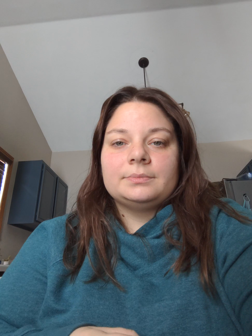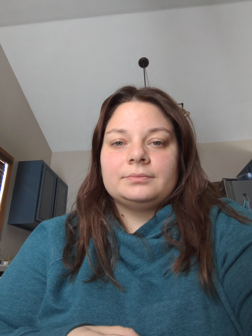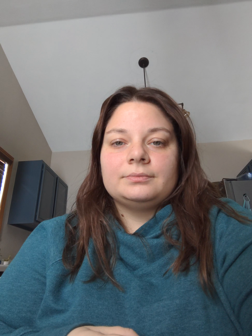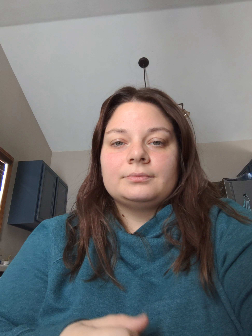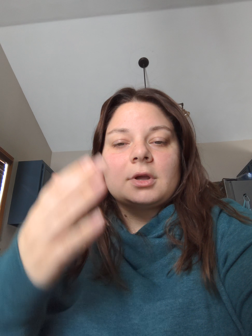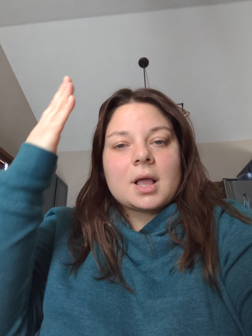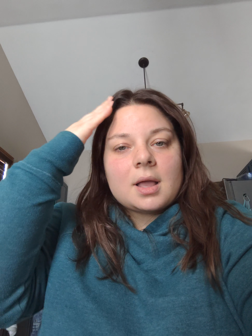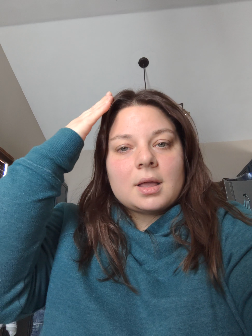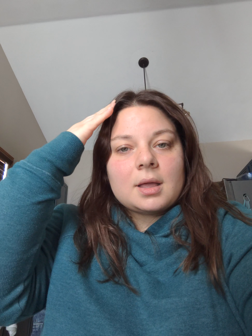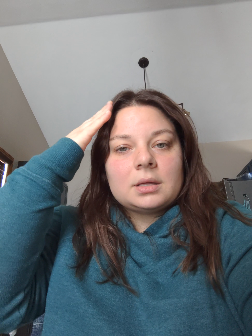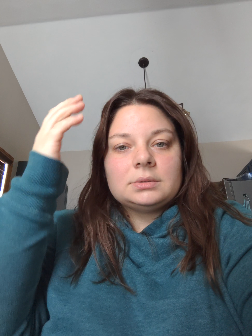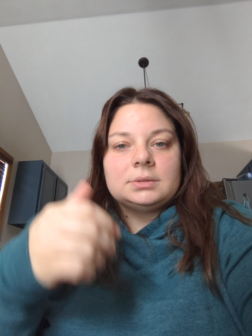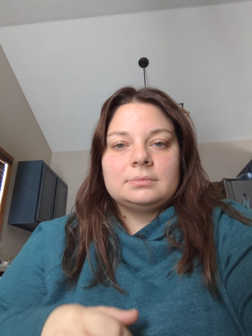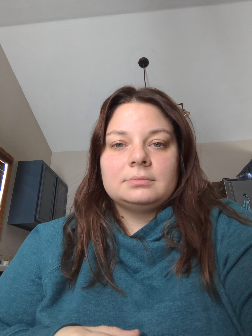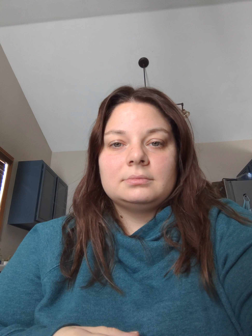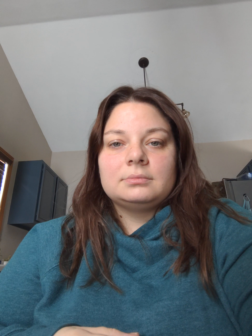hat